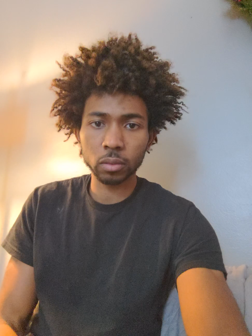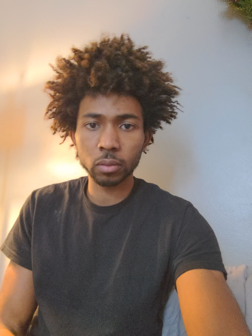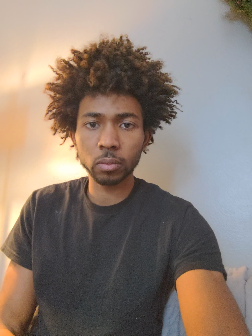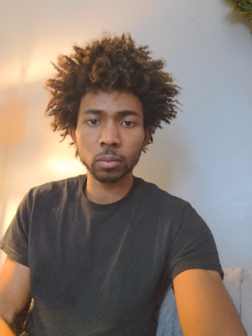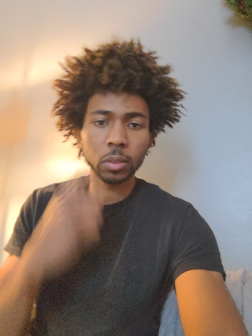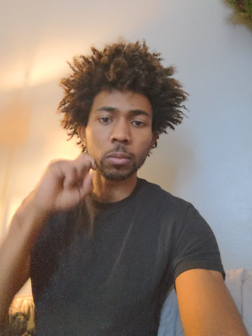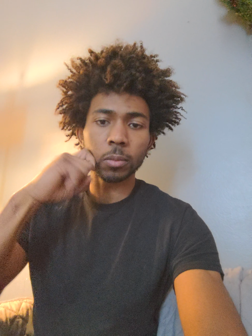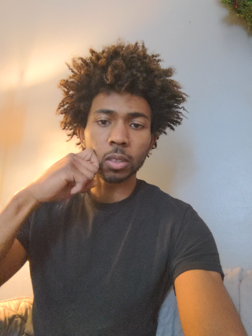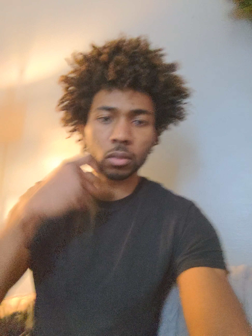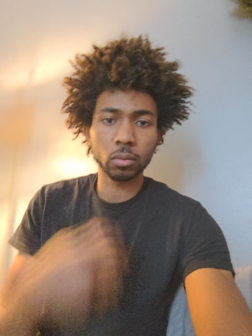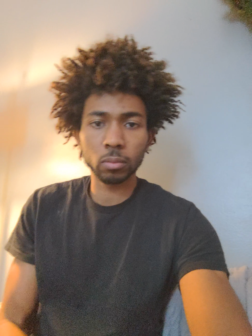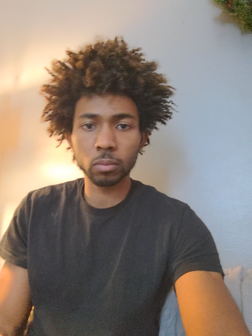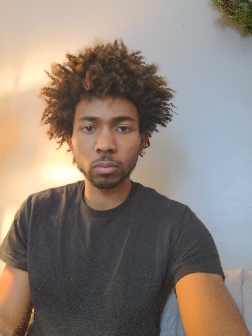apple